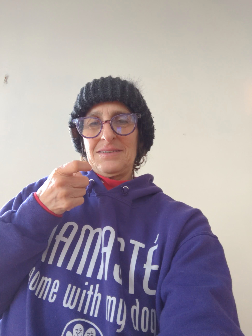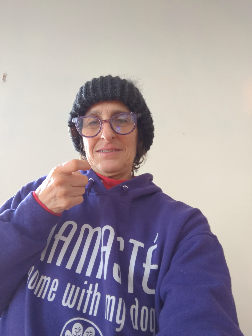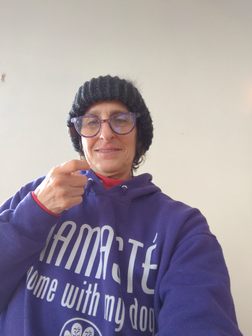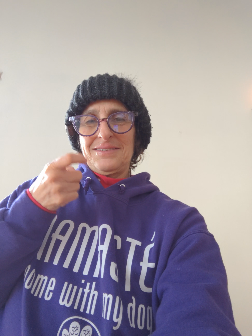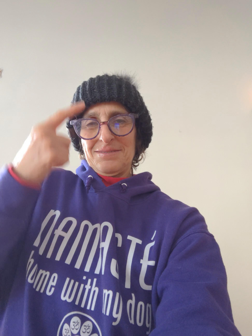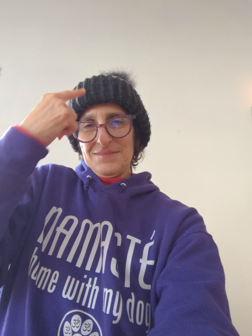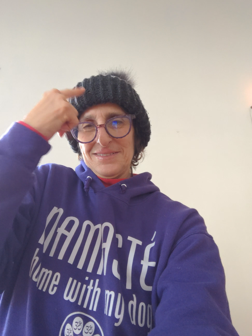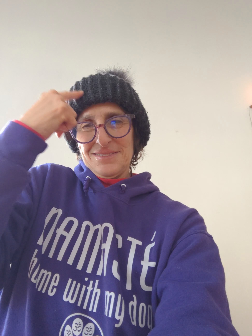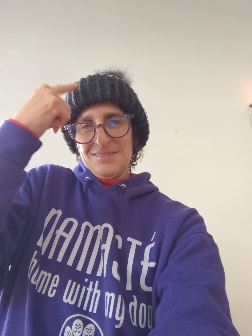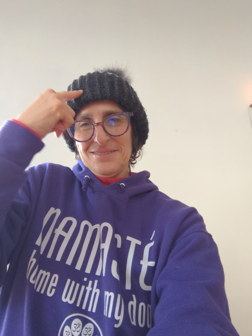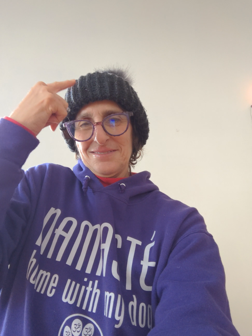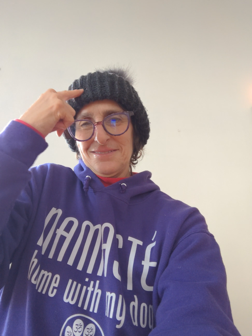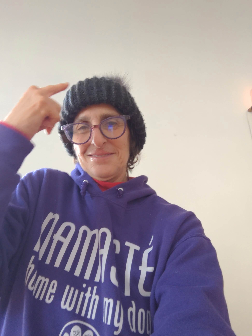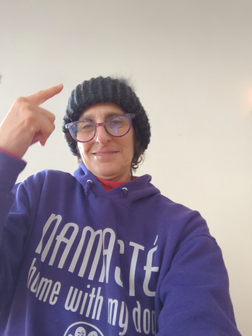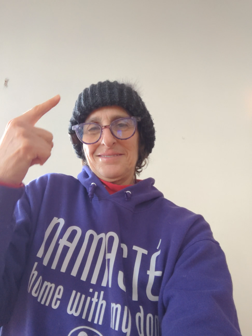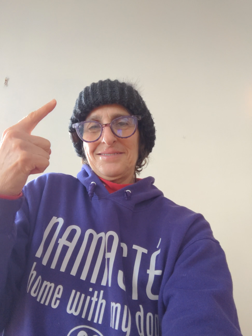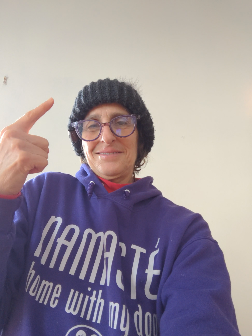penny